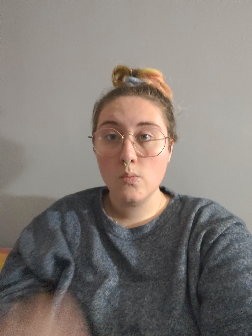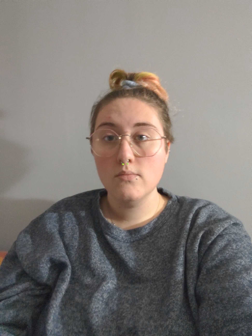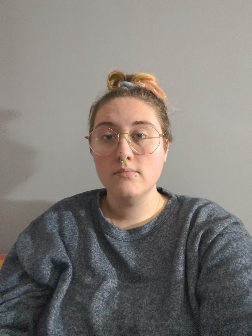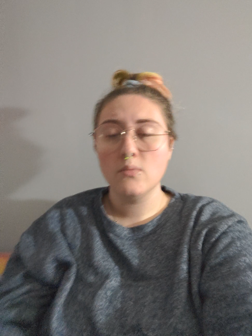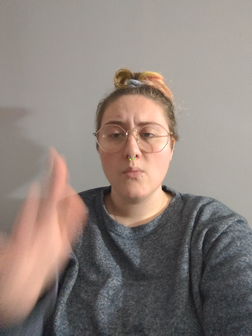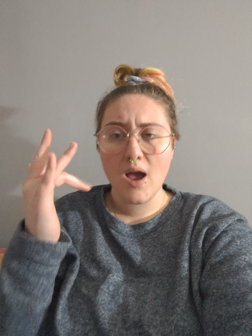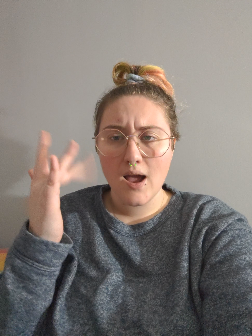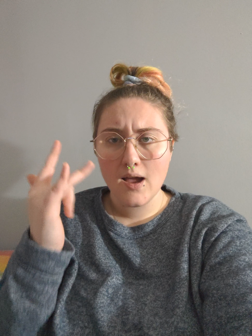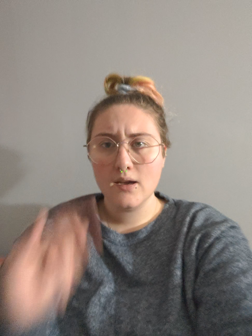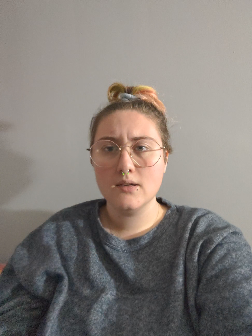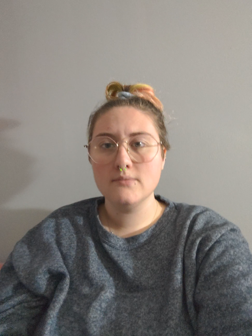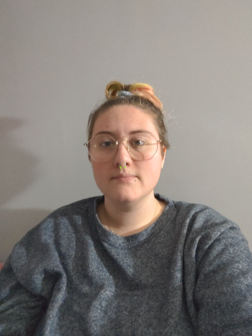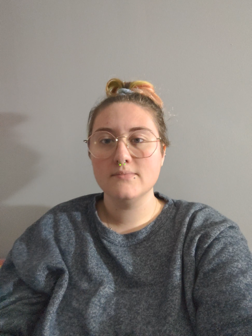why